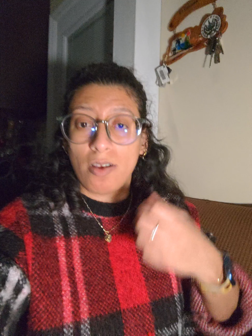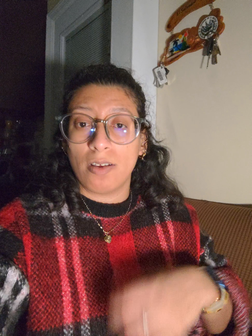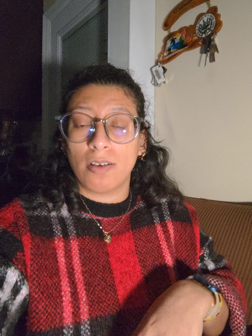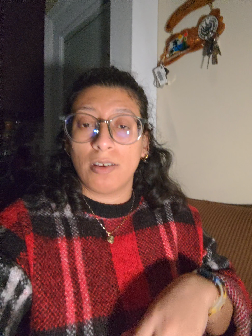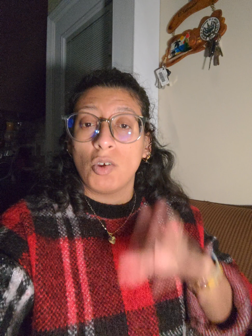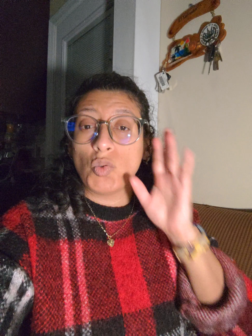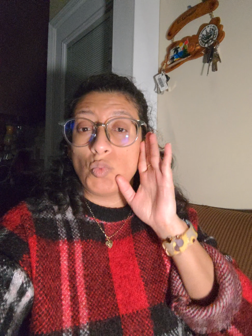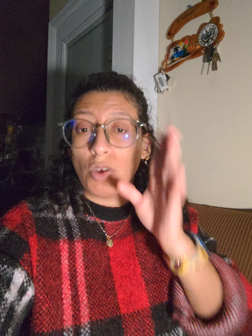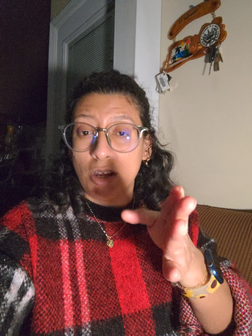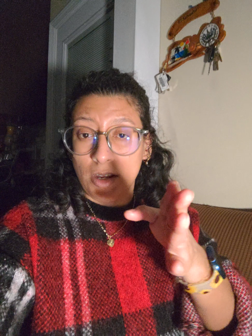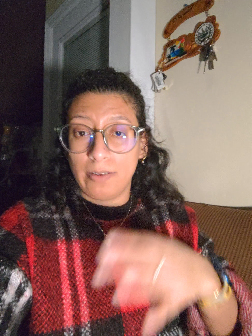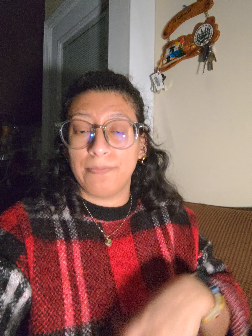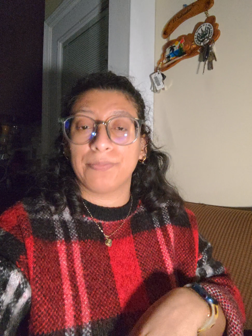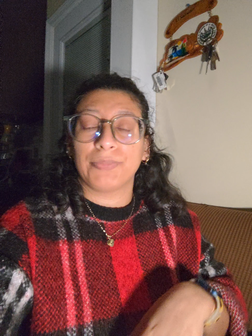will